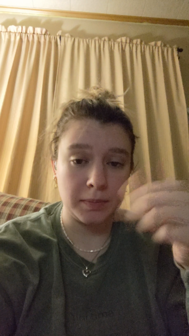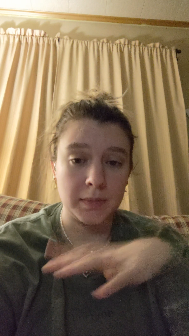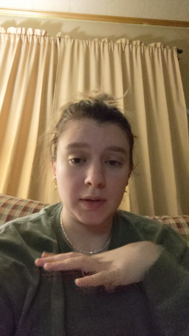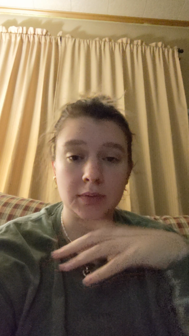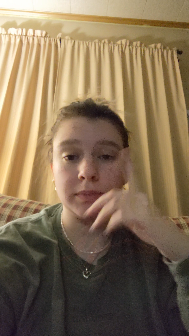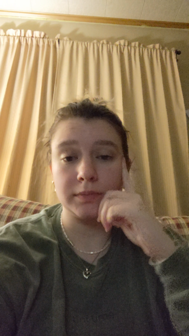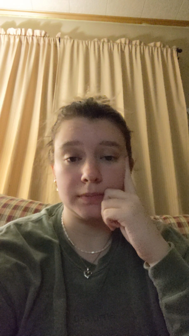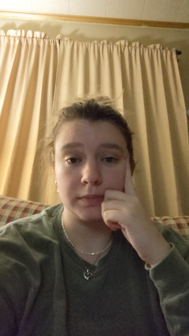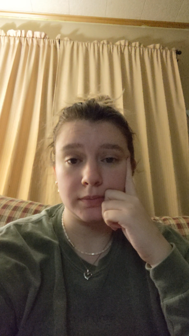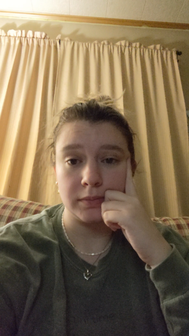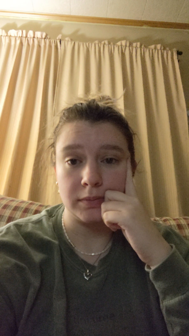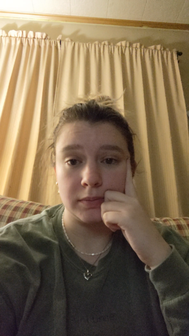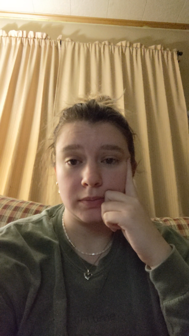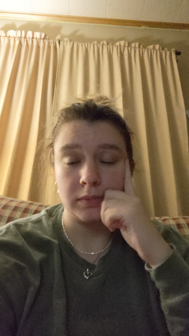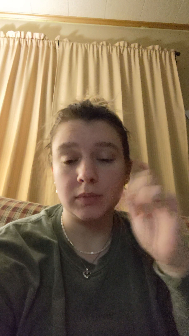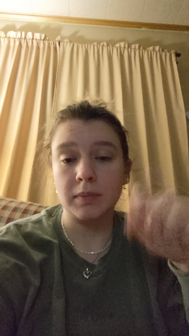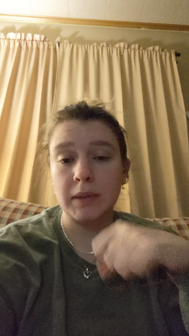bicycle